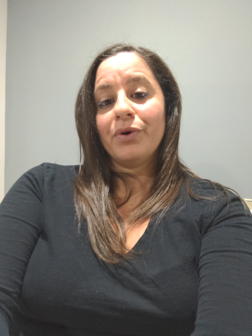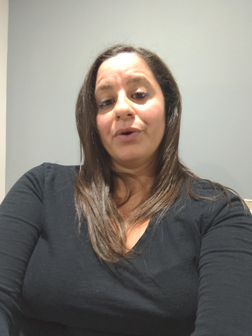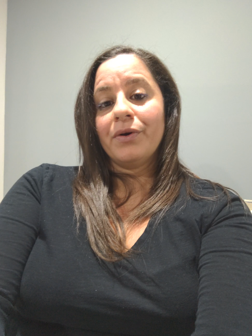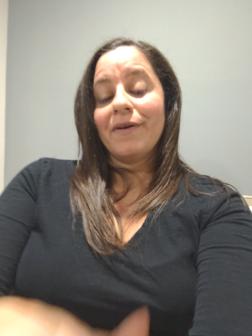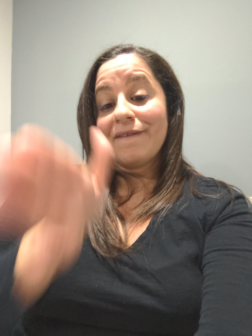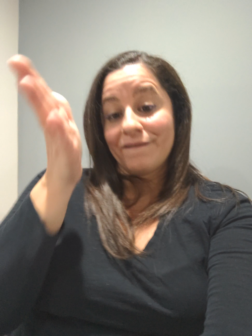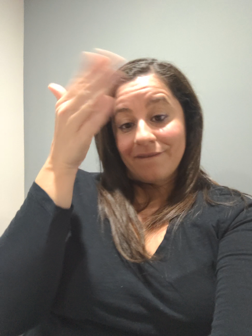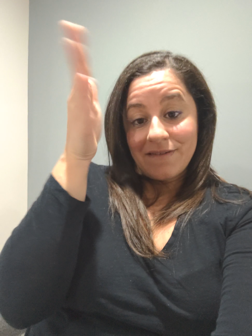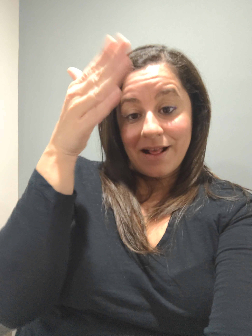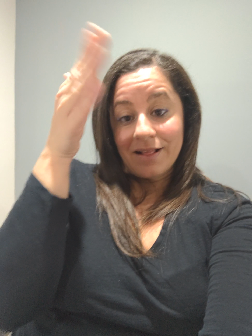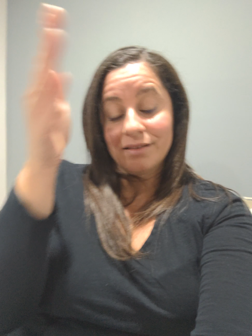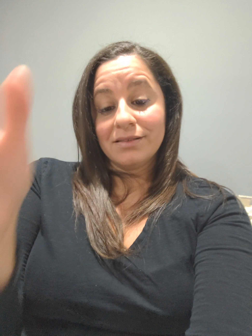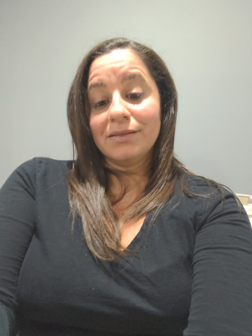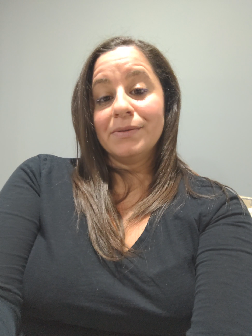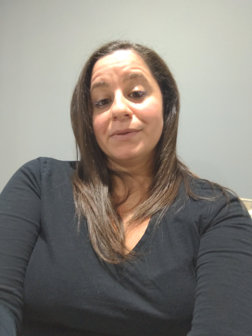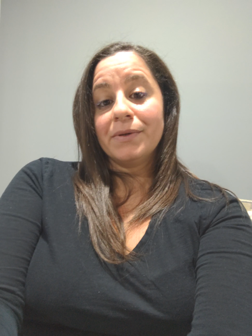flag